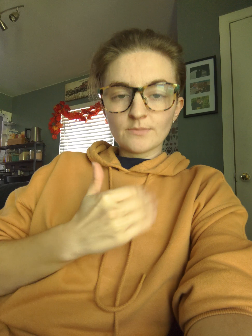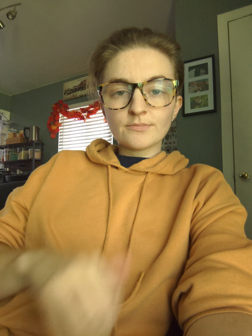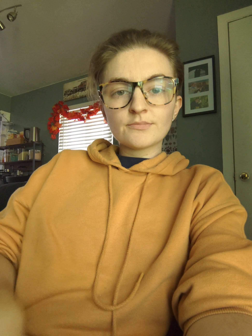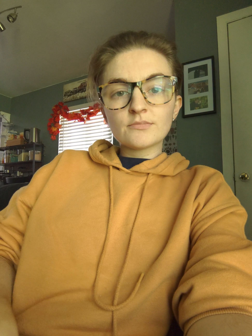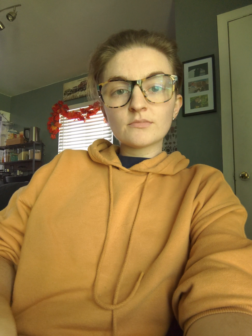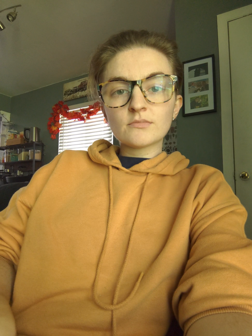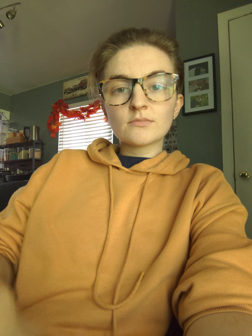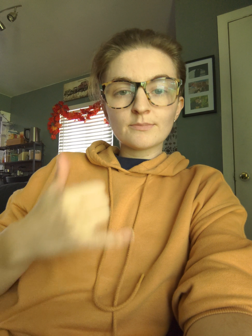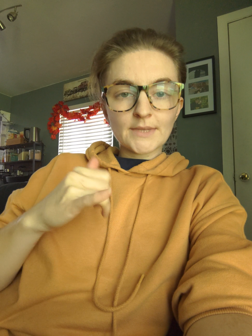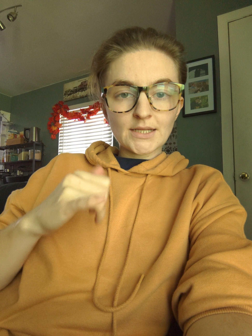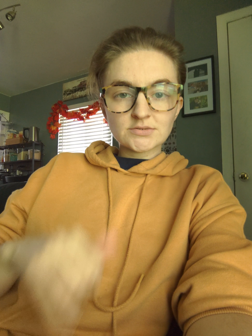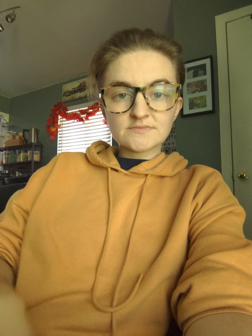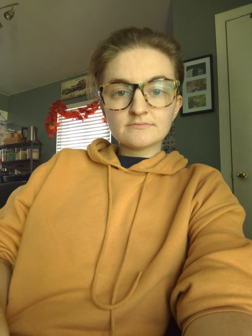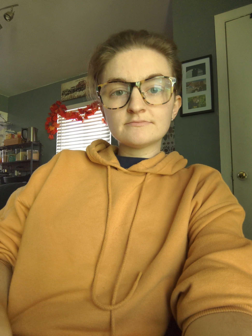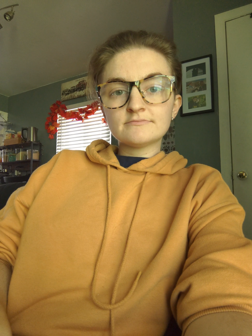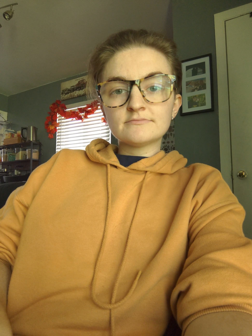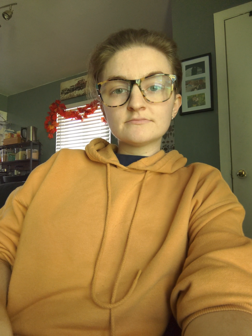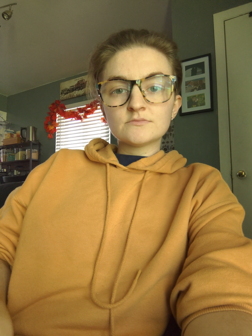play